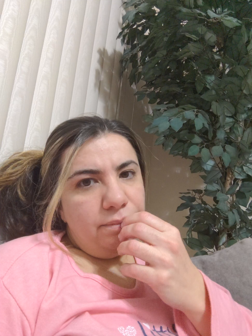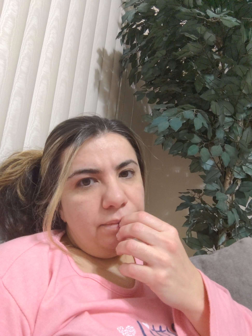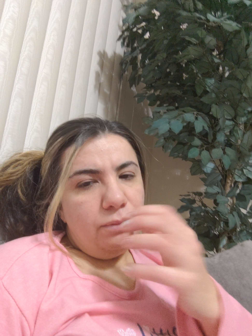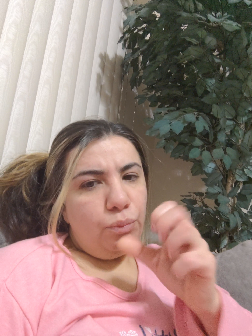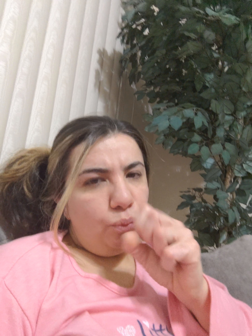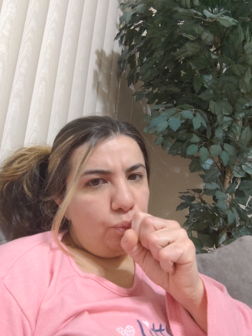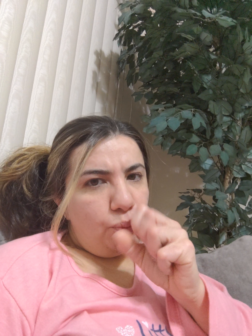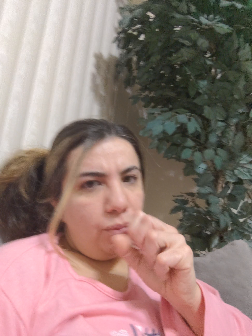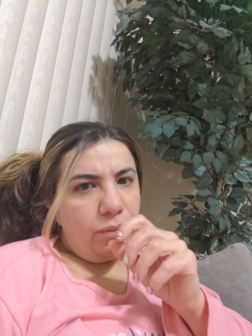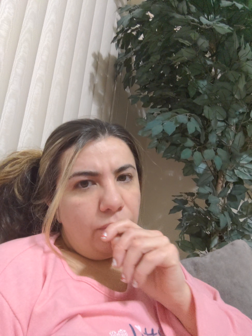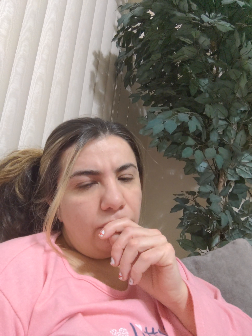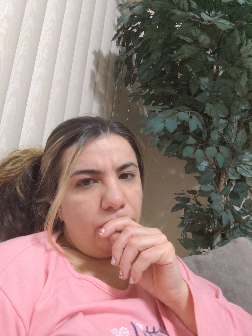orange